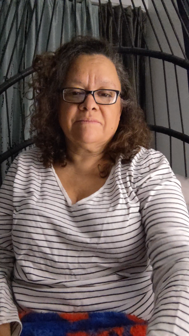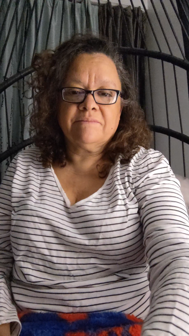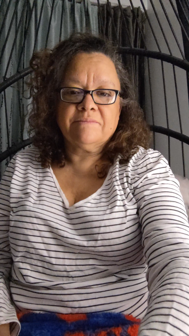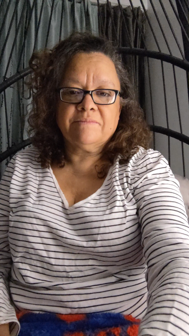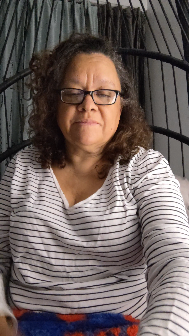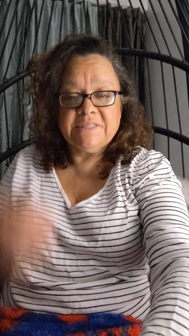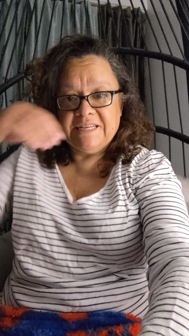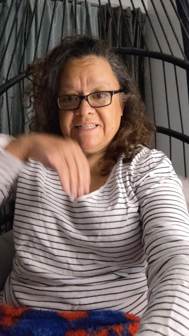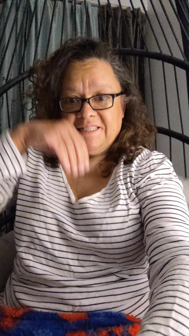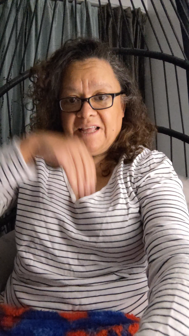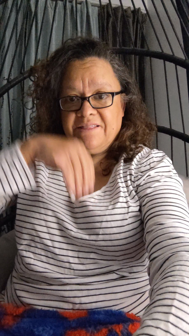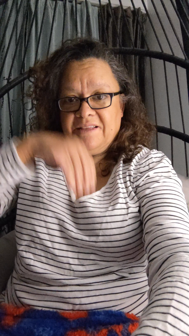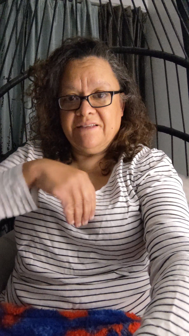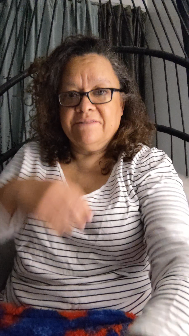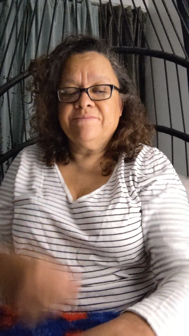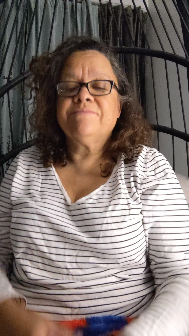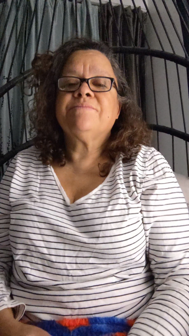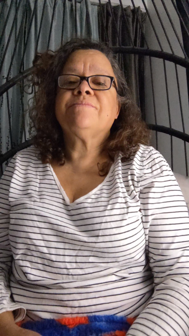inside